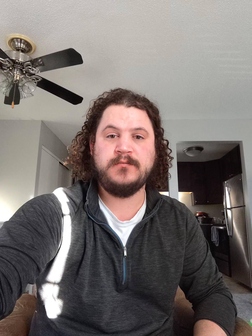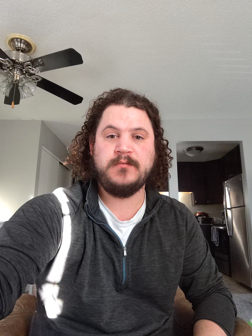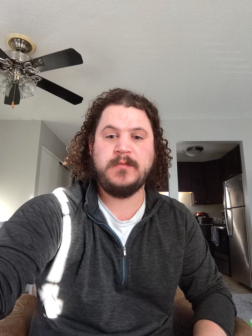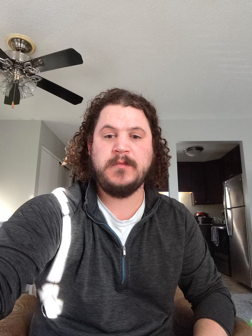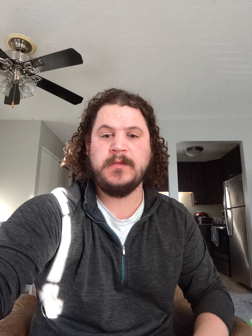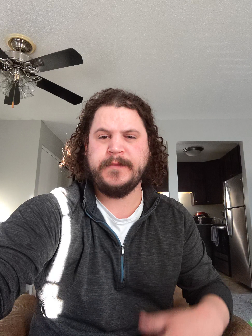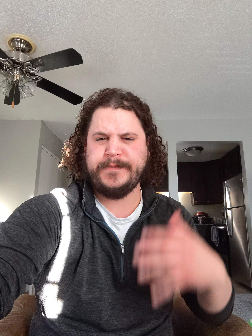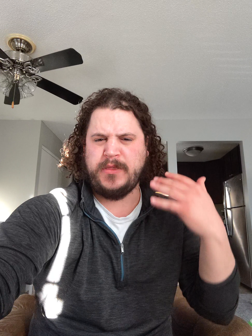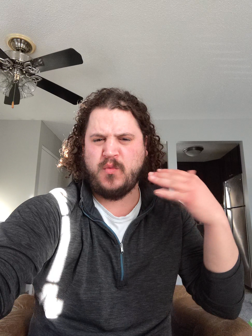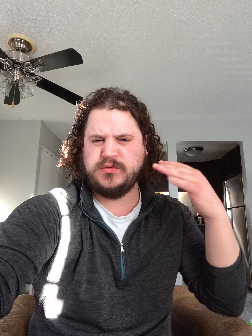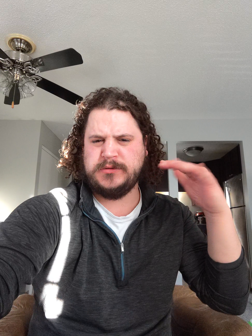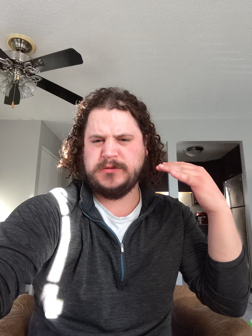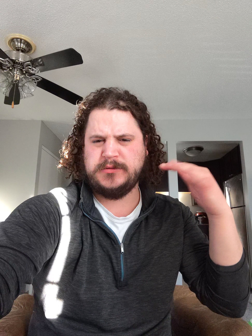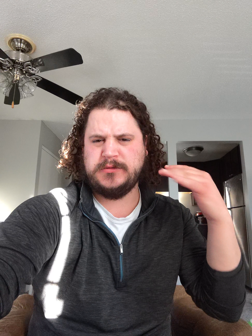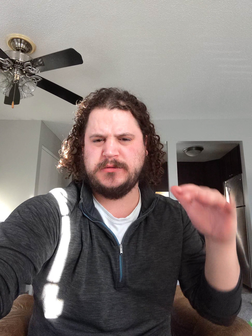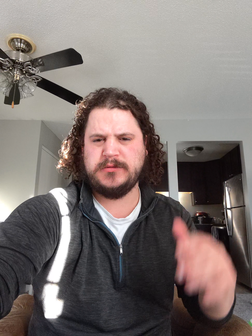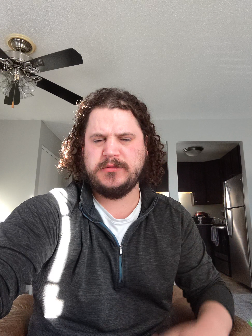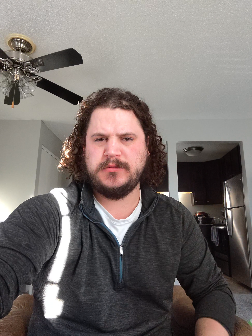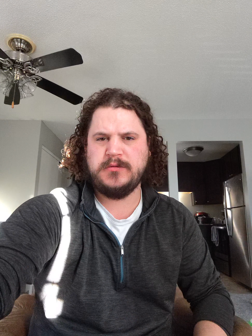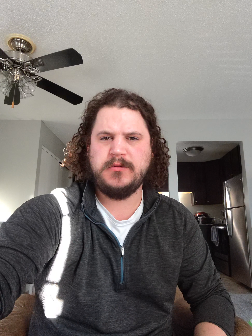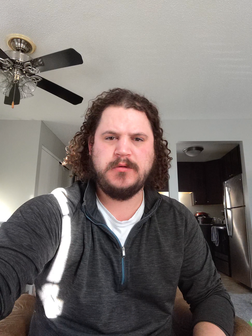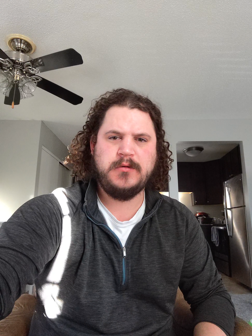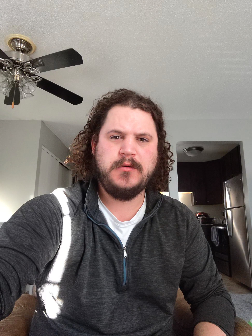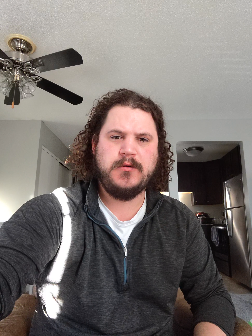noisy